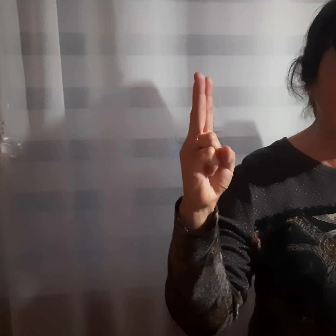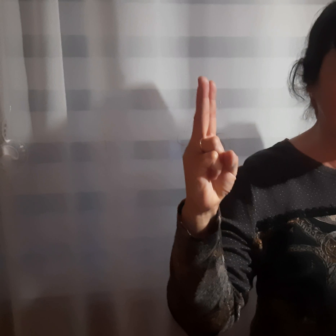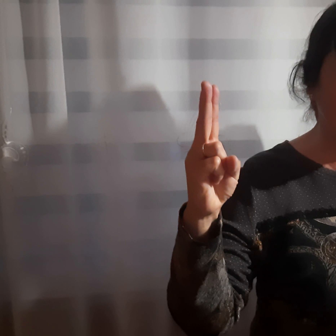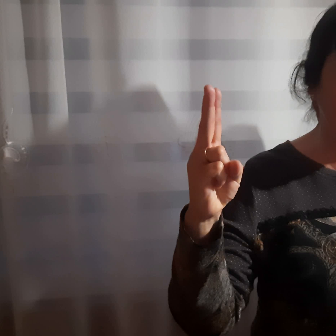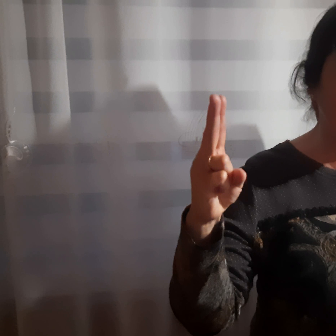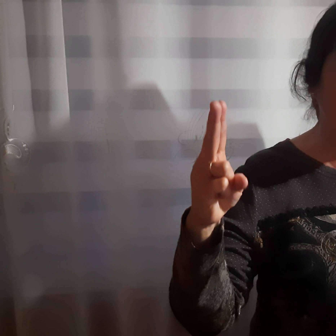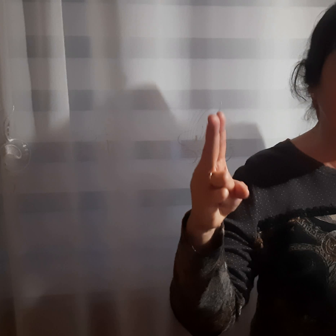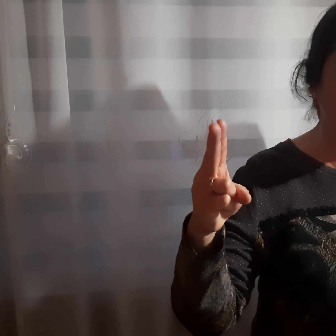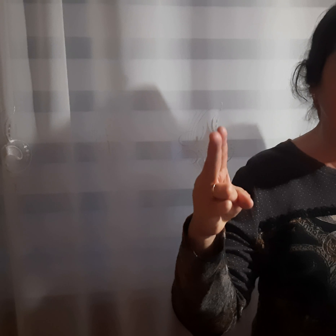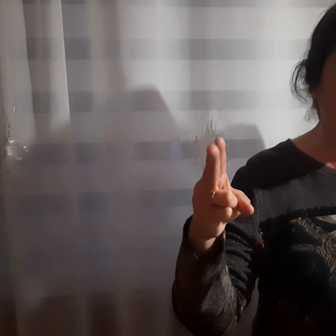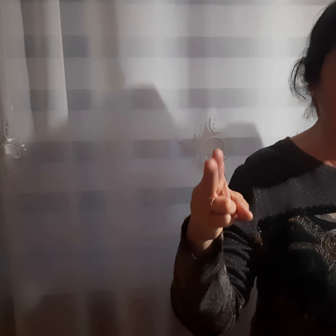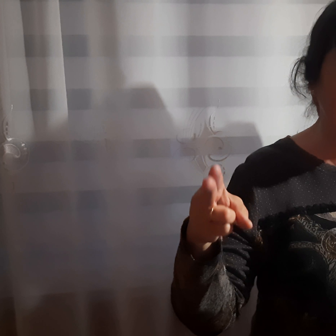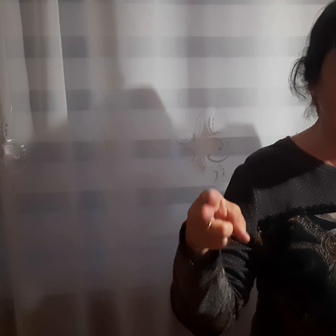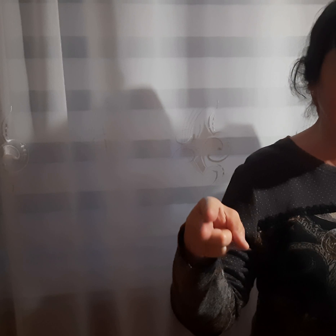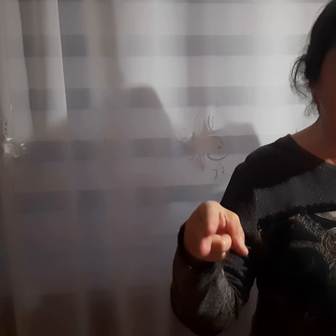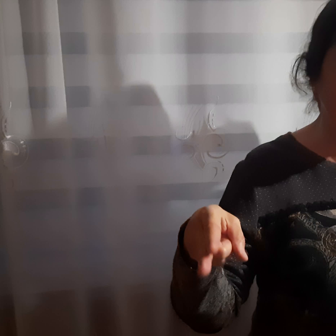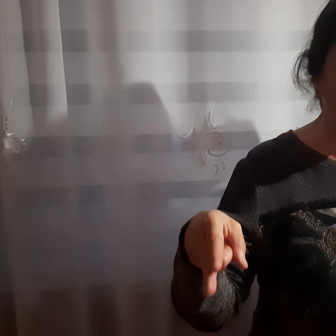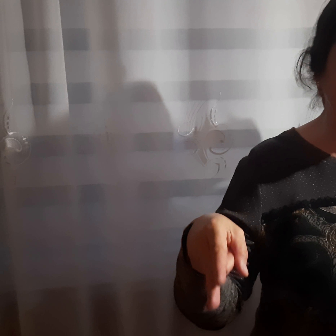К